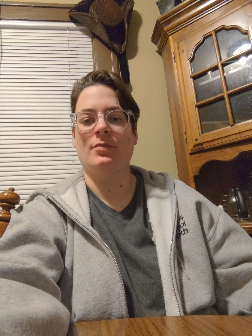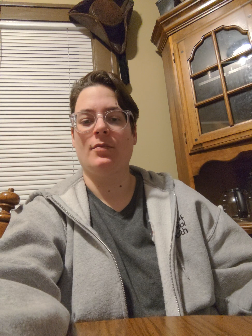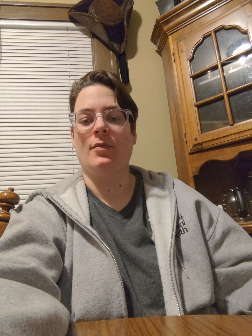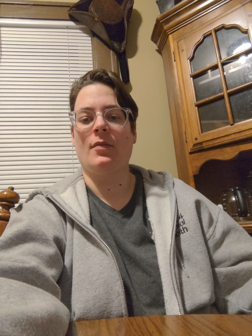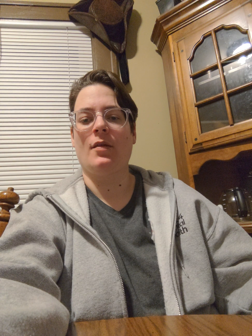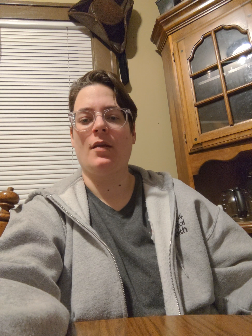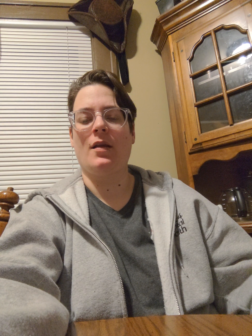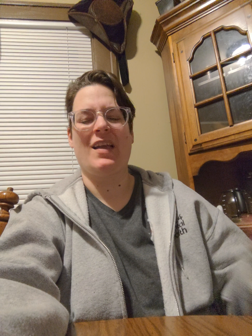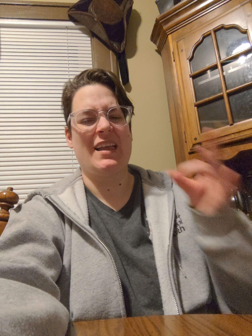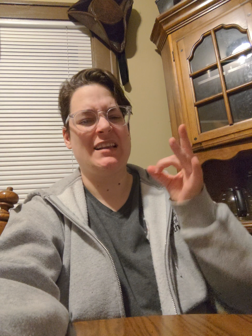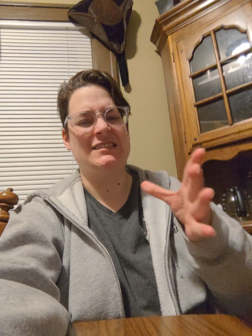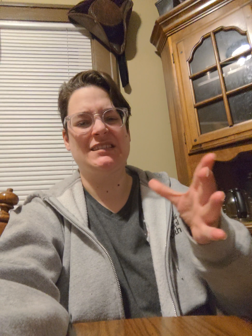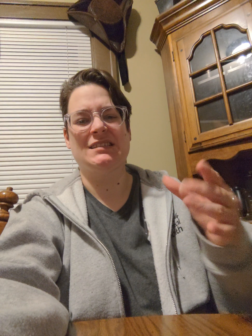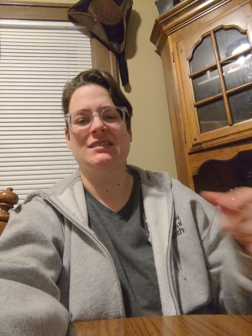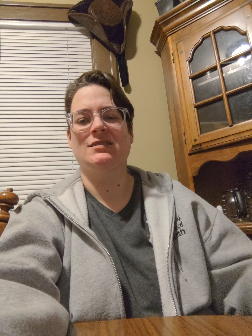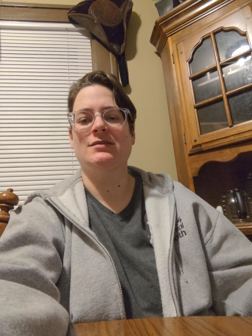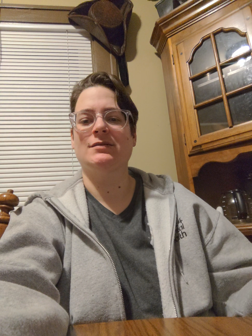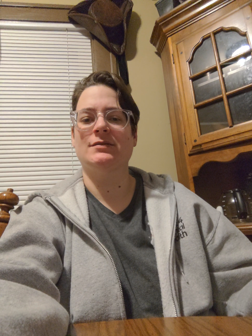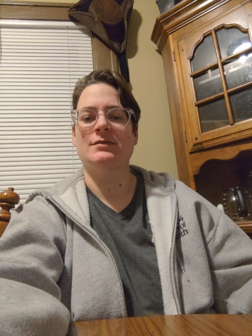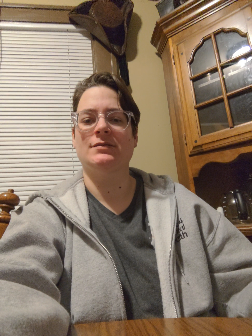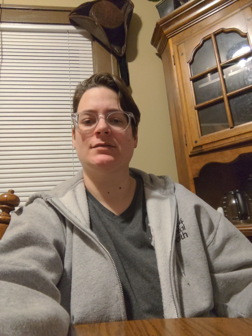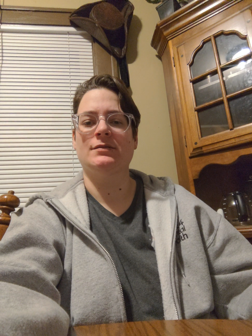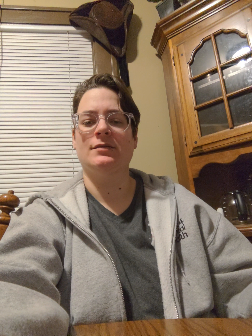hate